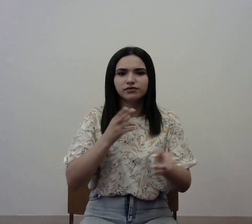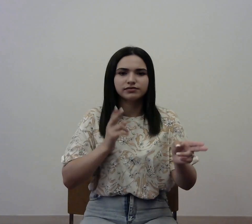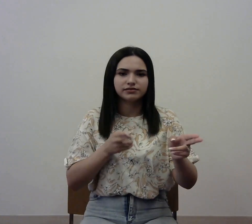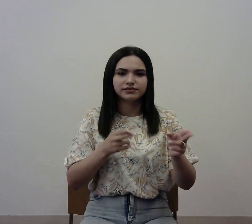qatar